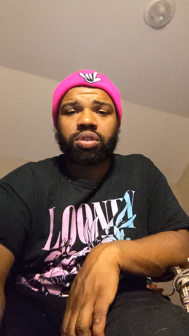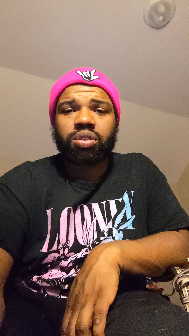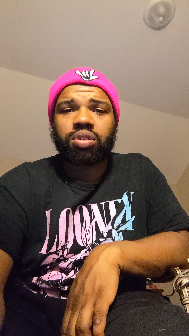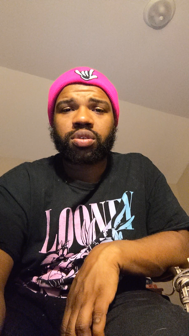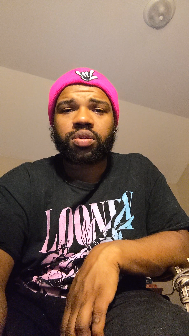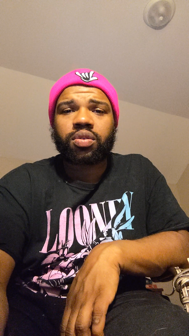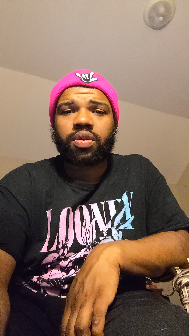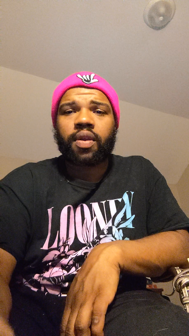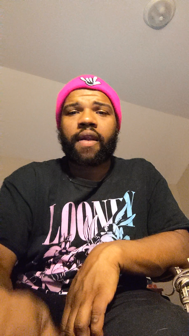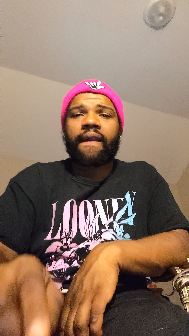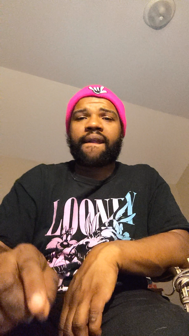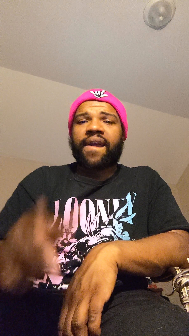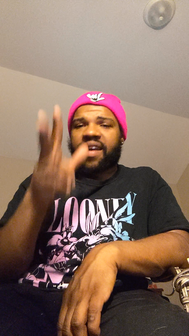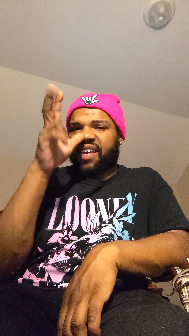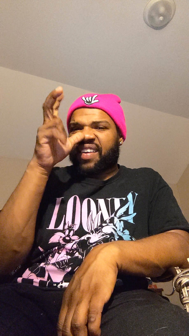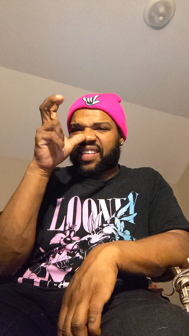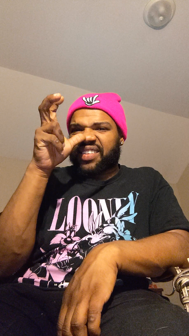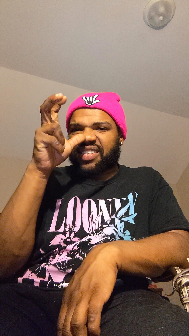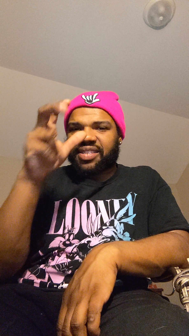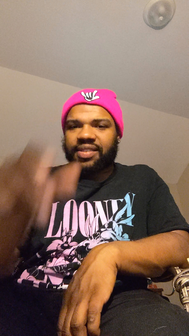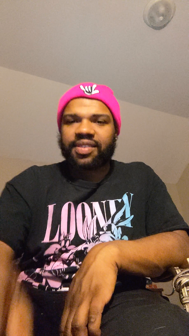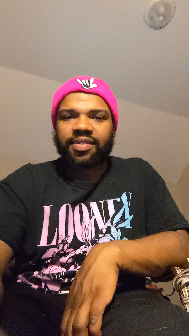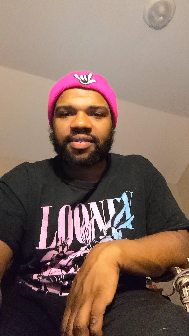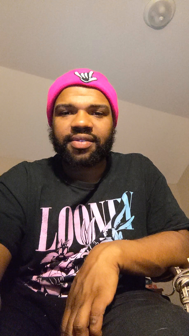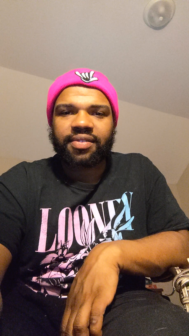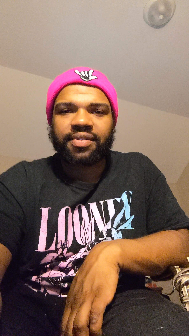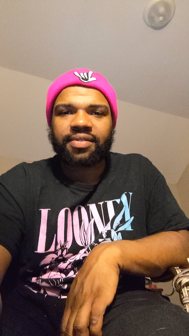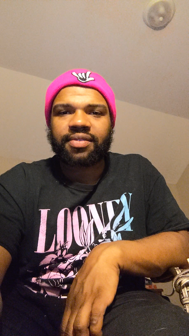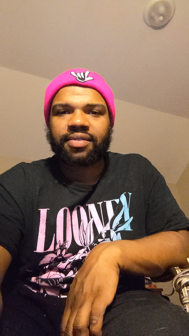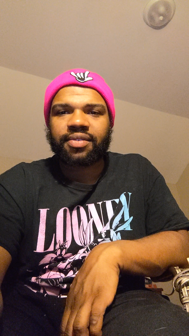ant